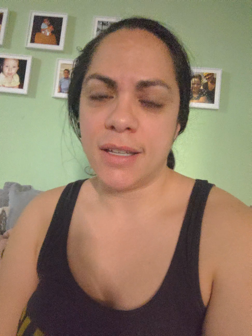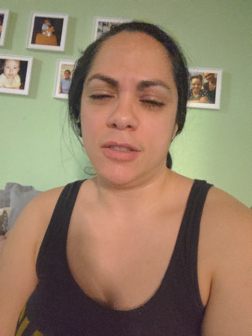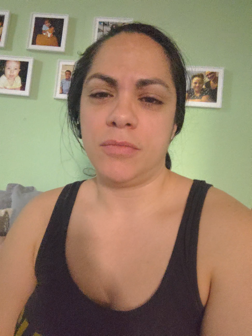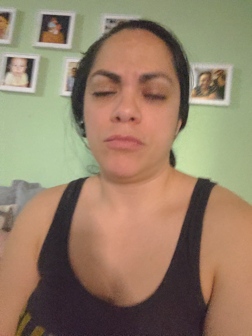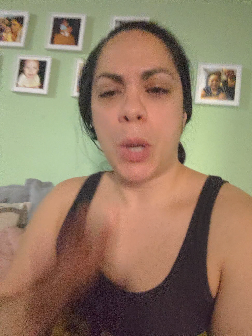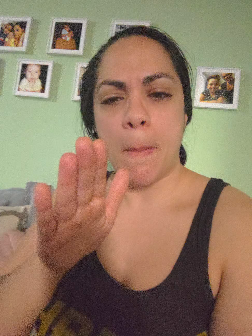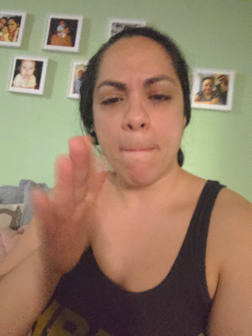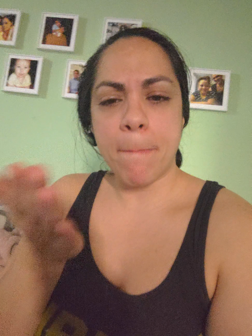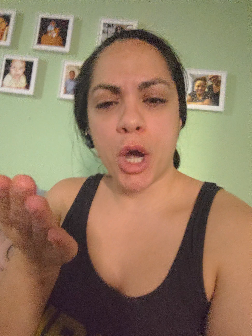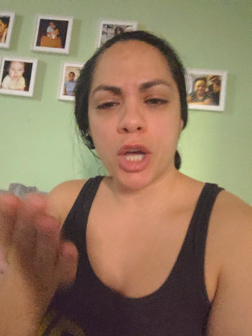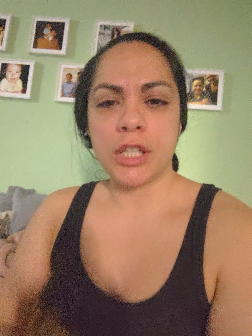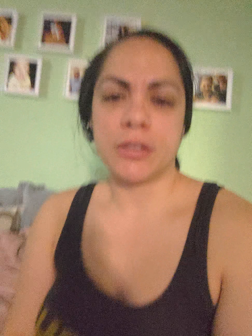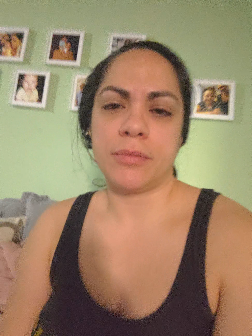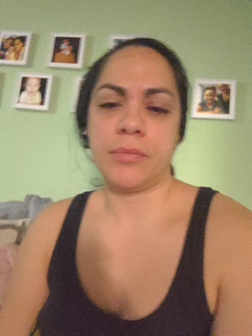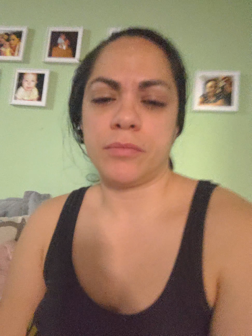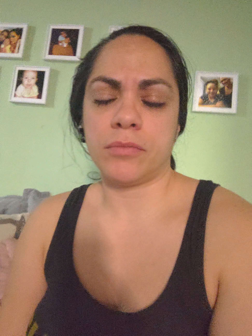book